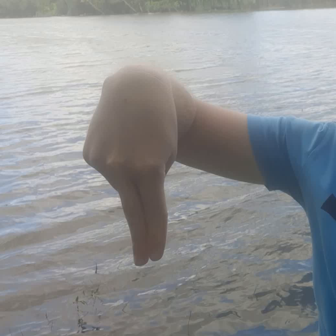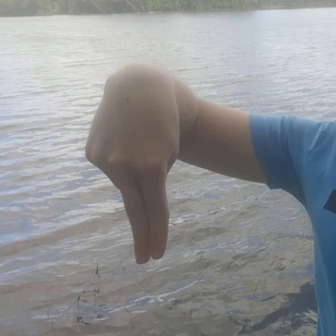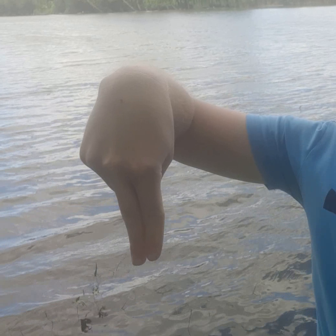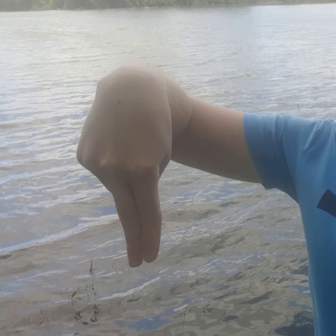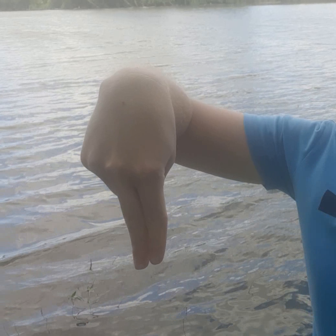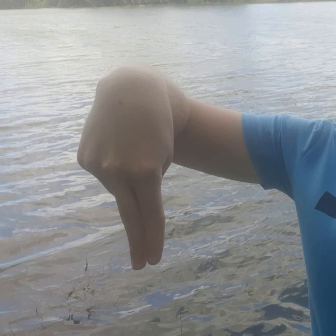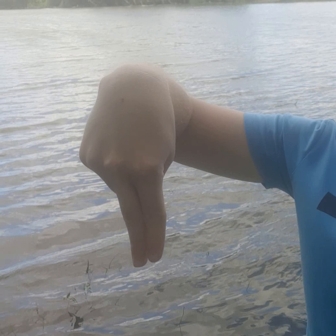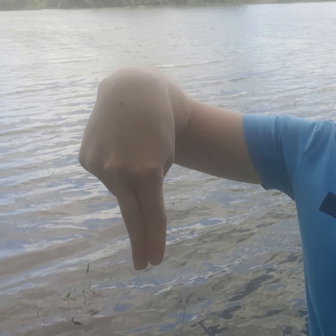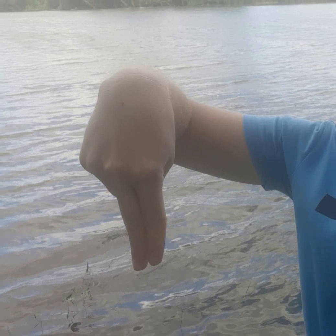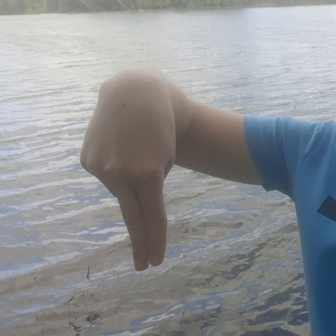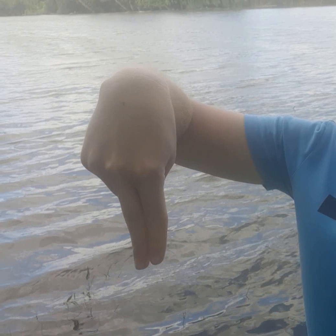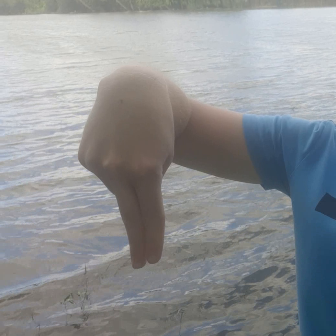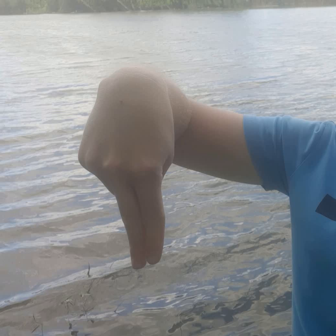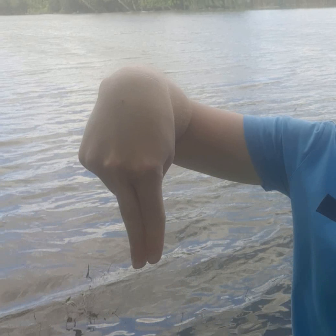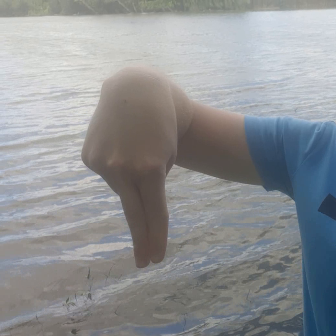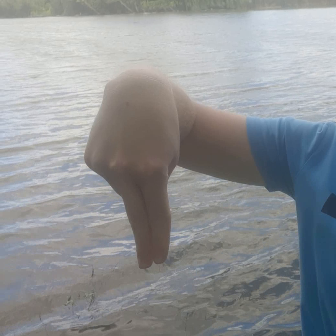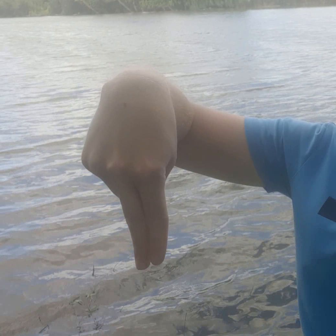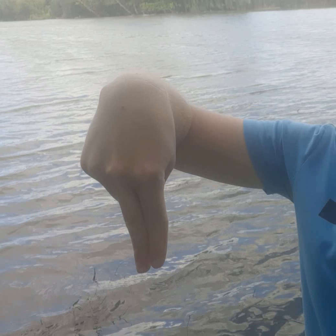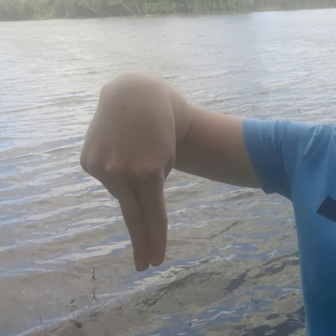П